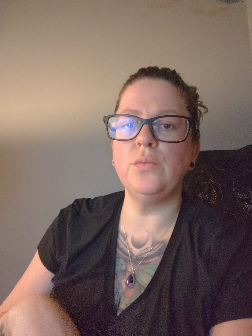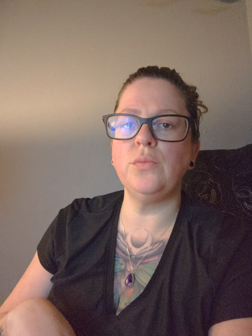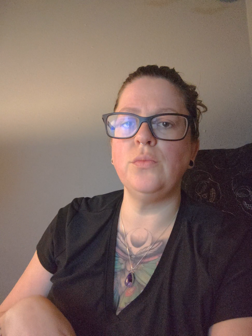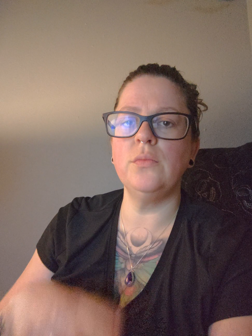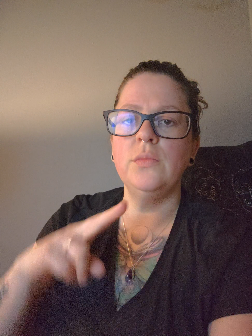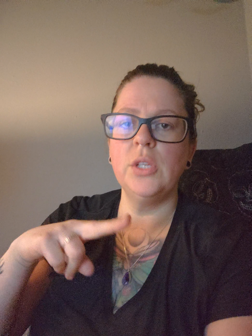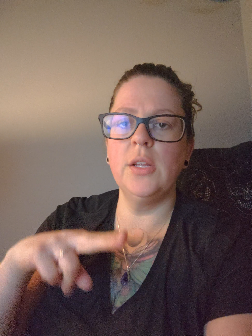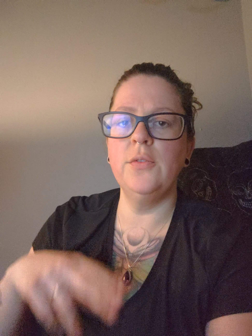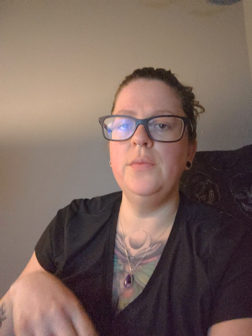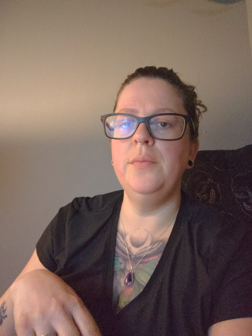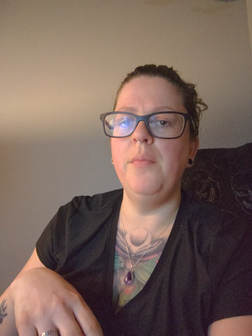chair